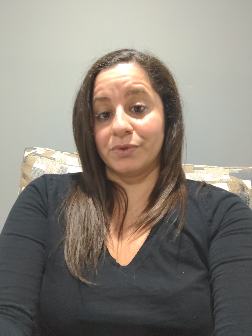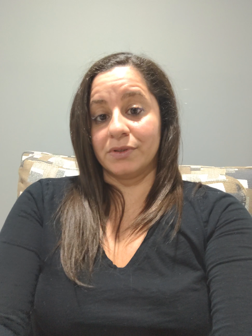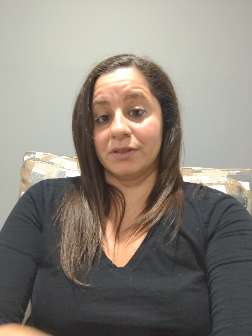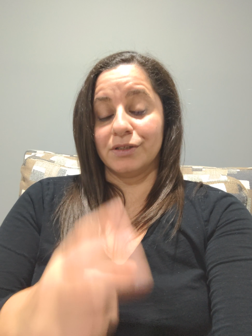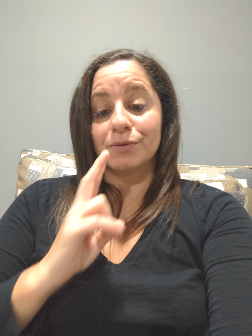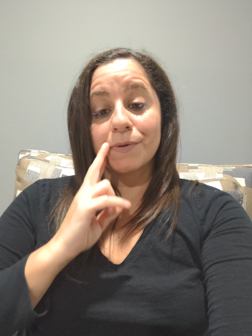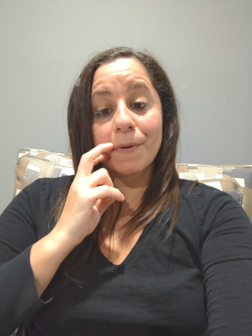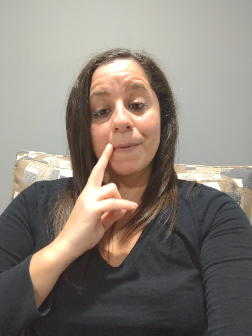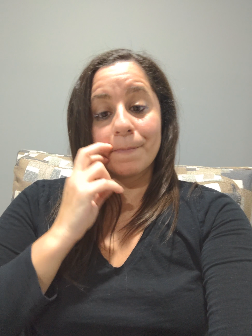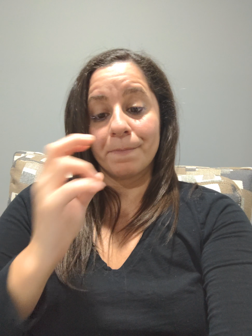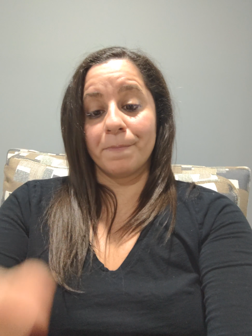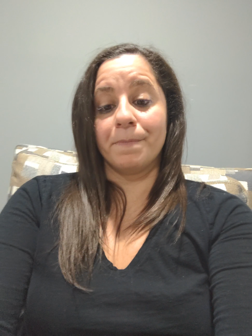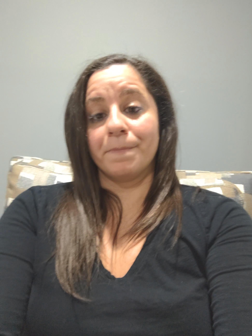gum